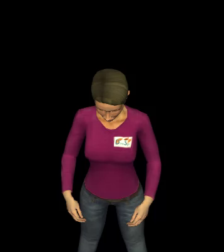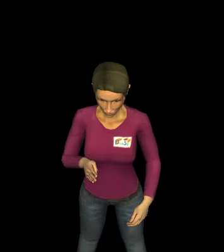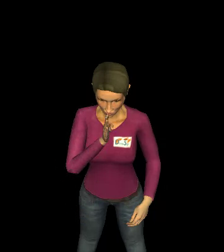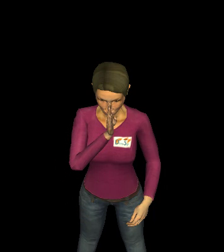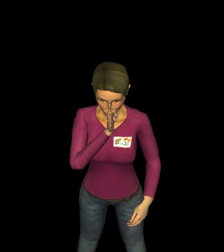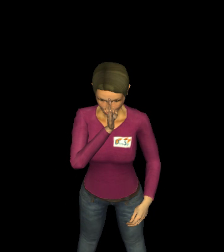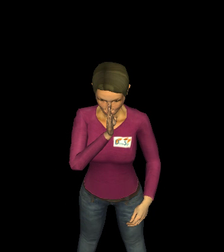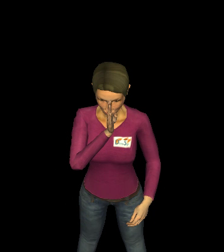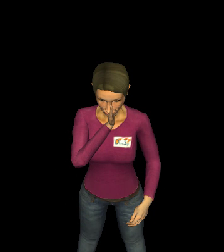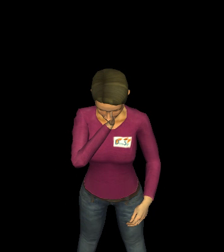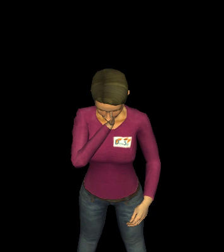الظهيرة